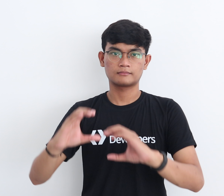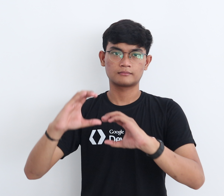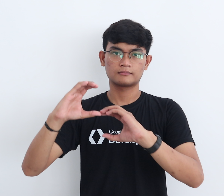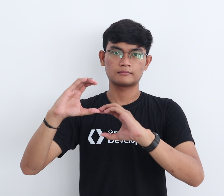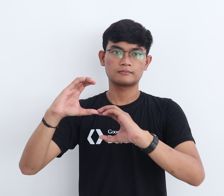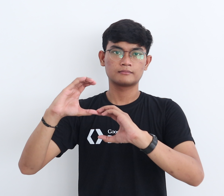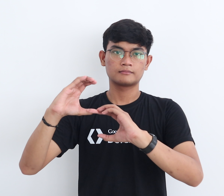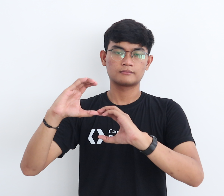S